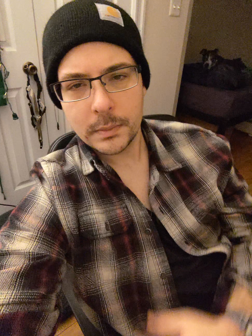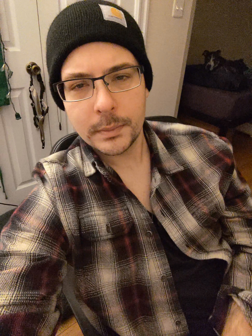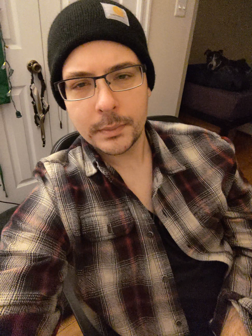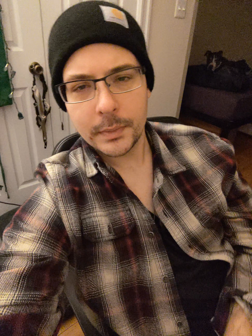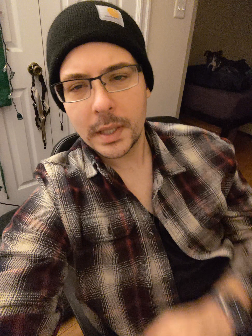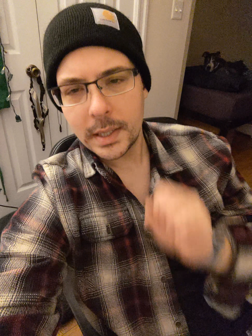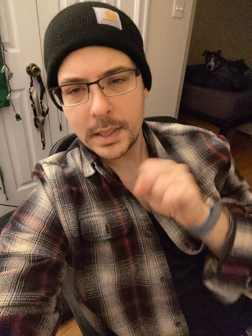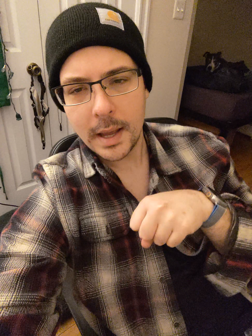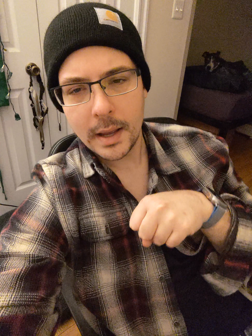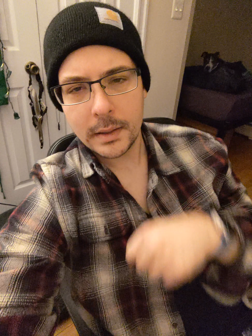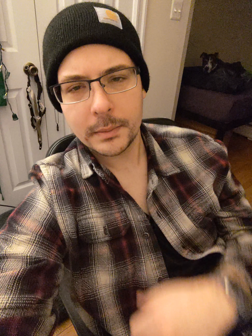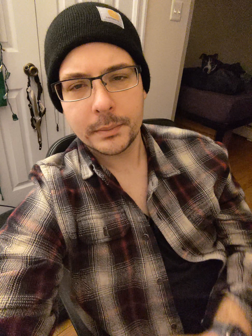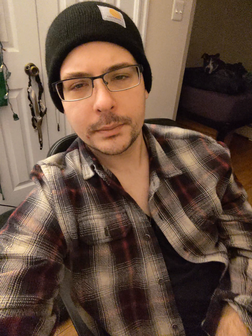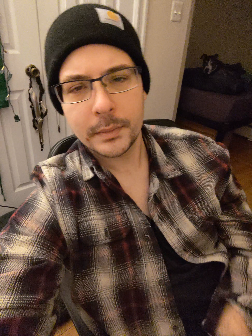can